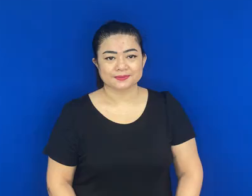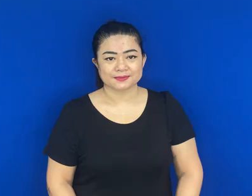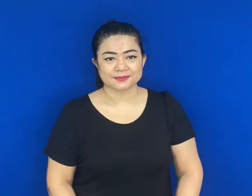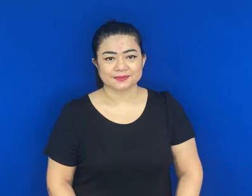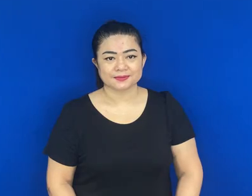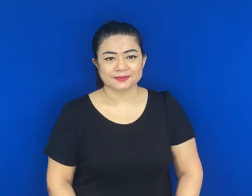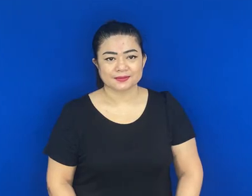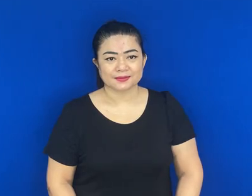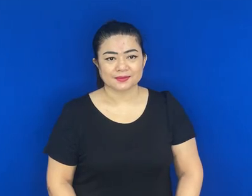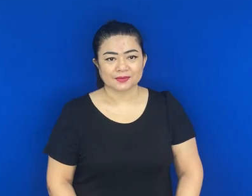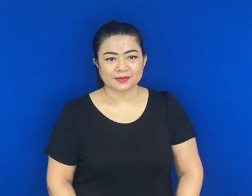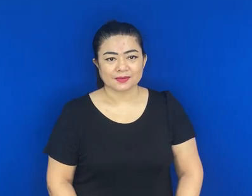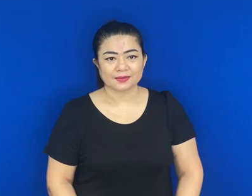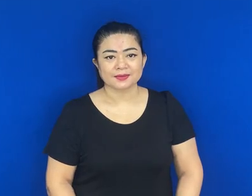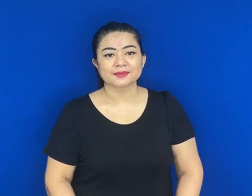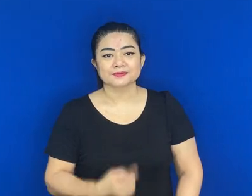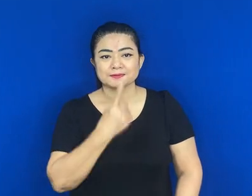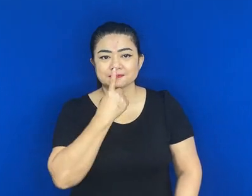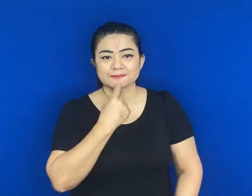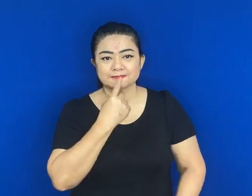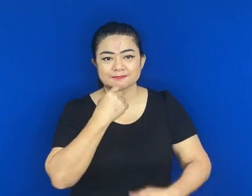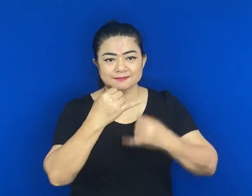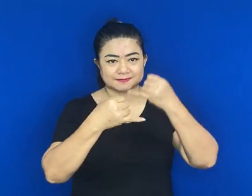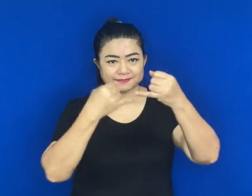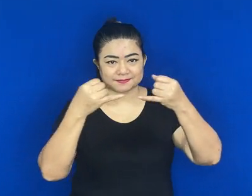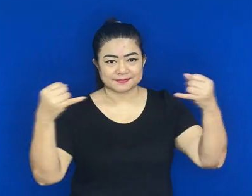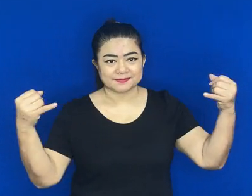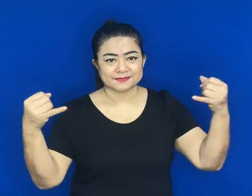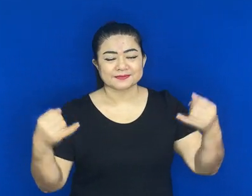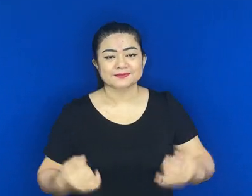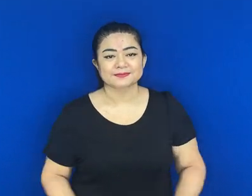spaghetti